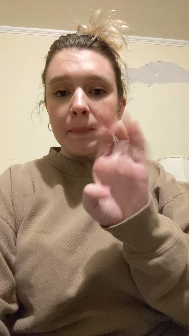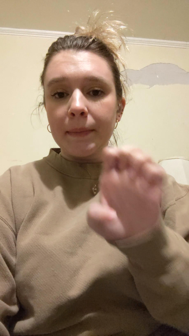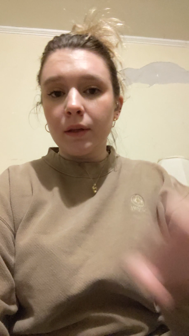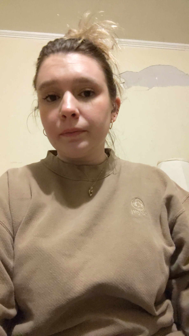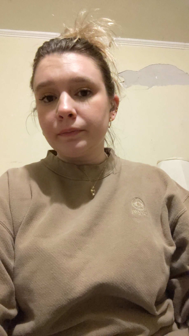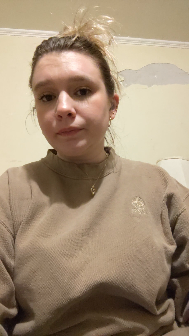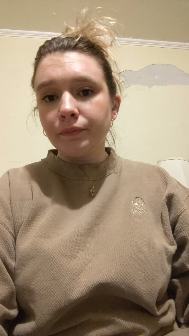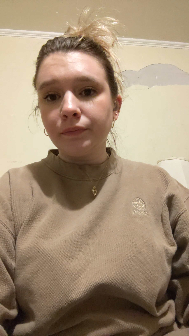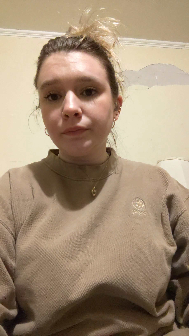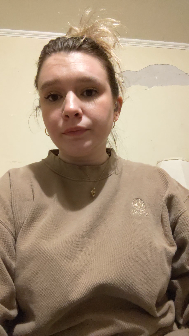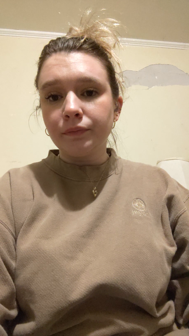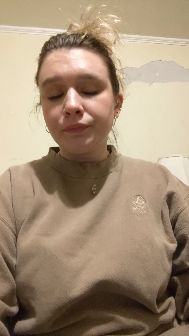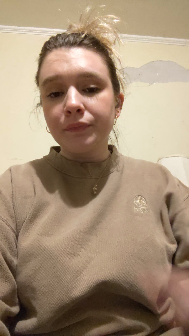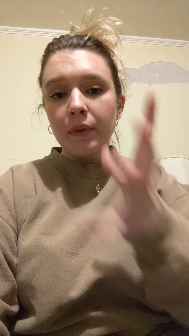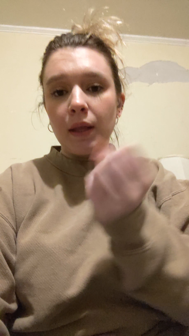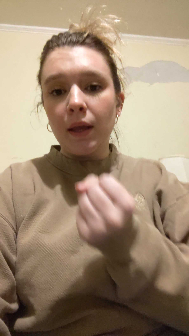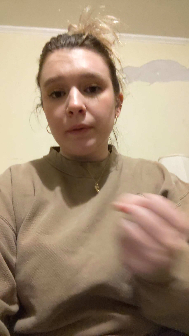get